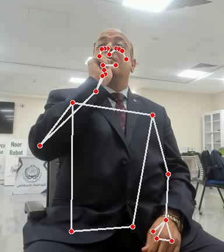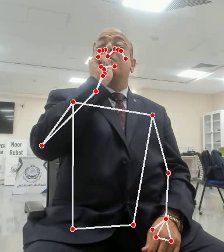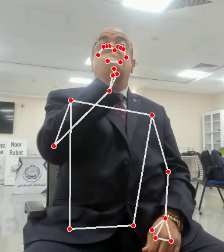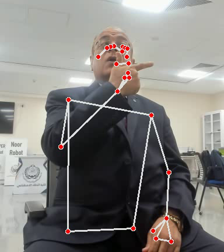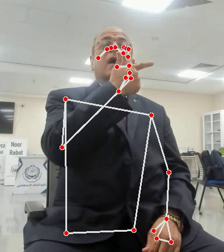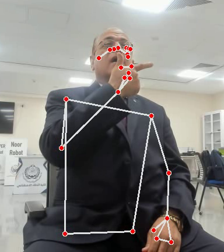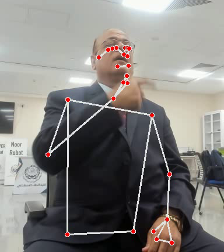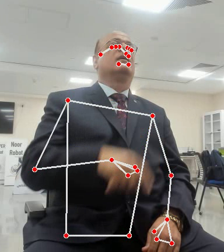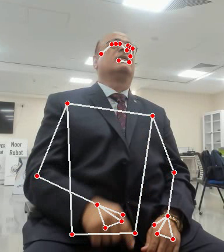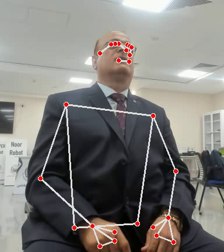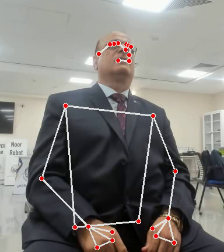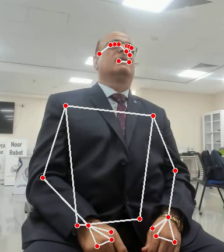bsor3a